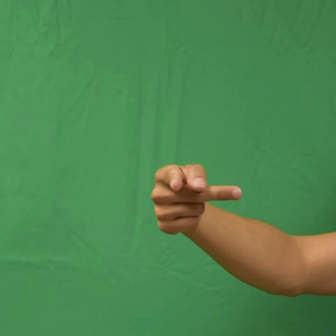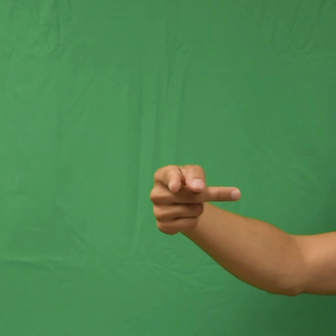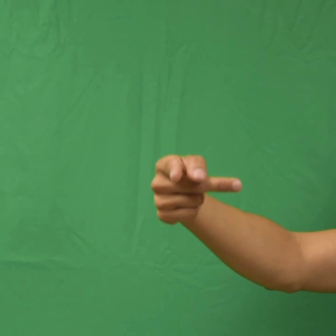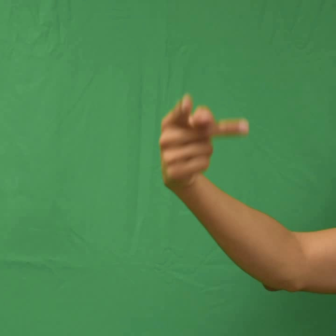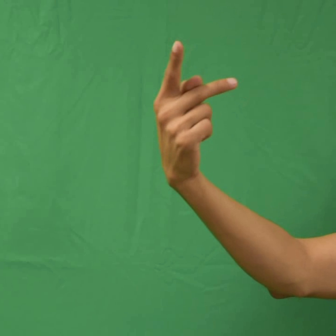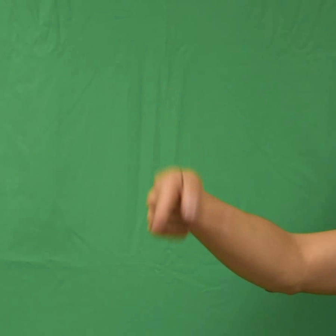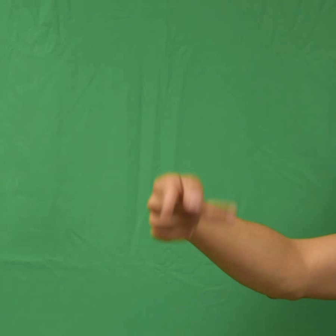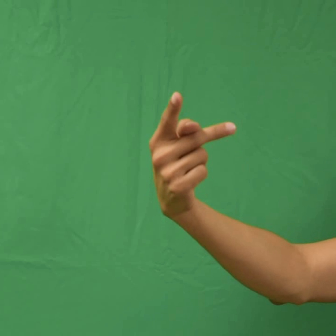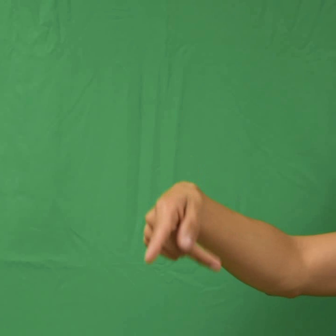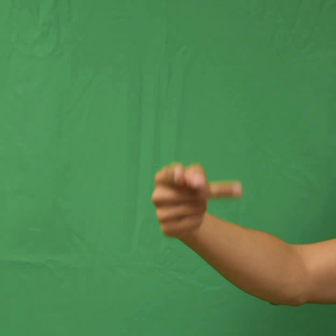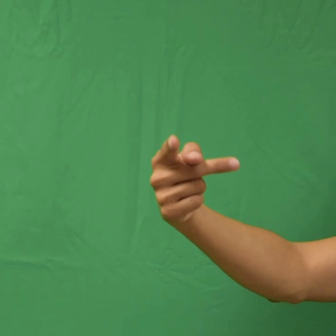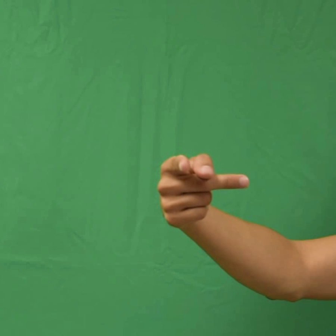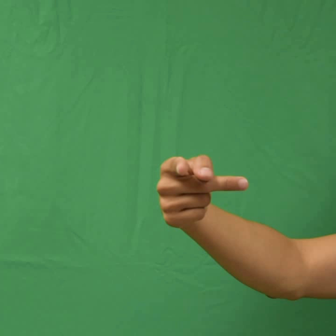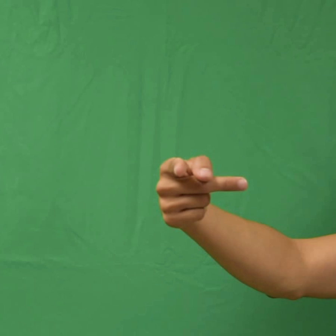K